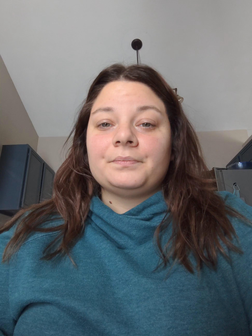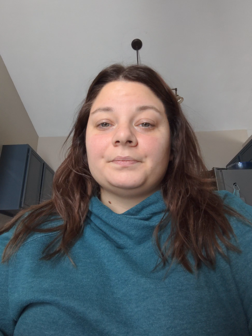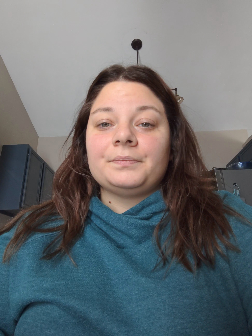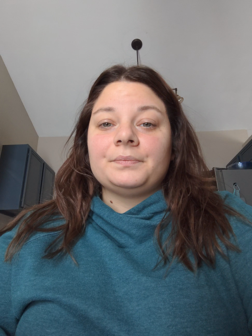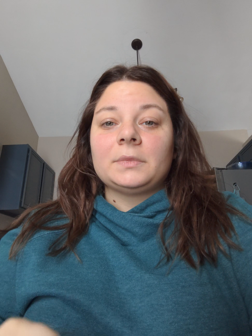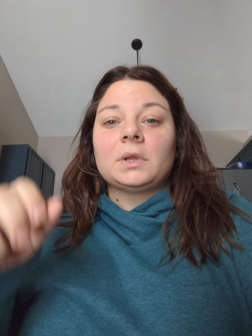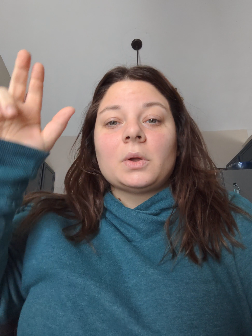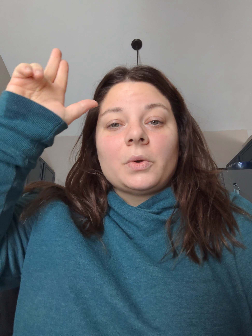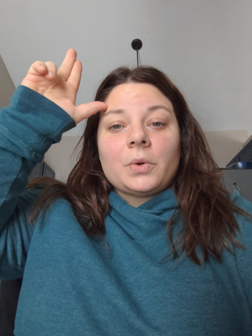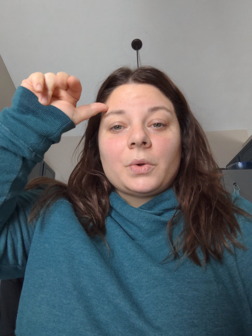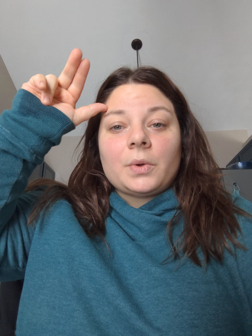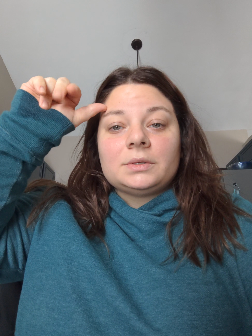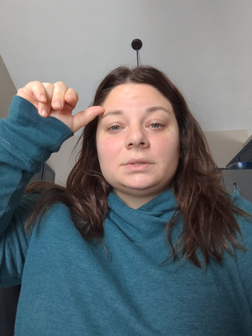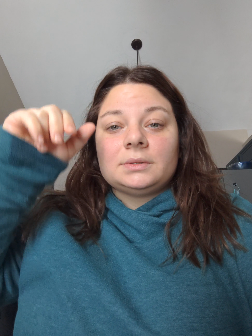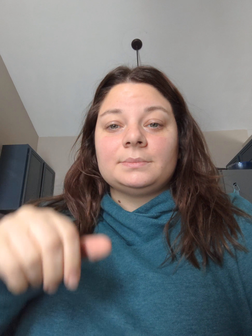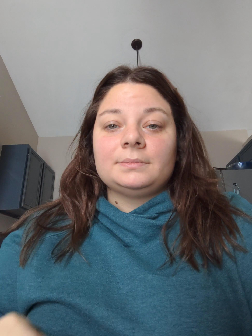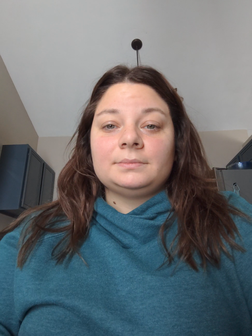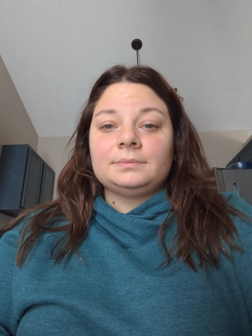horse